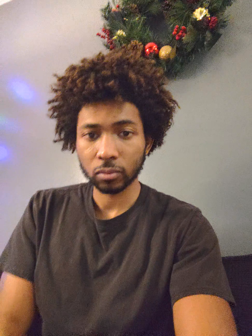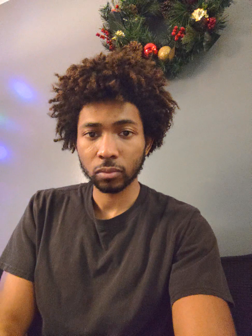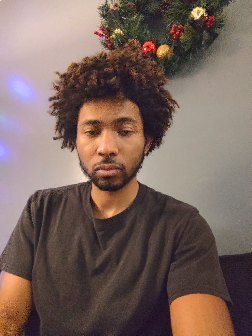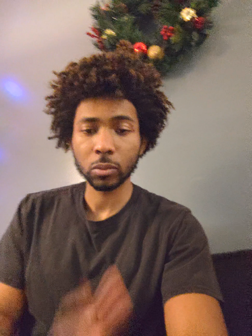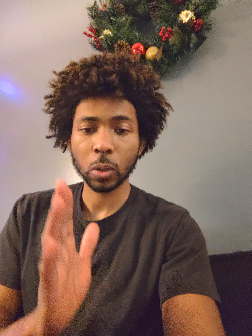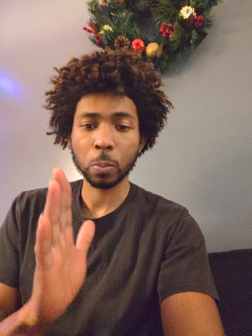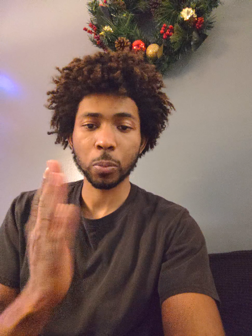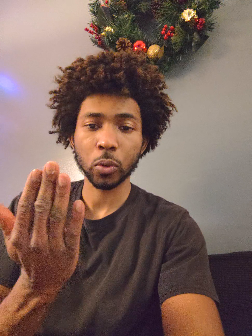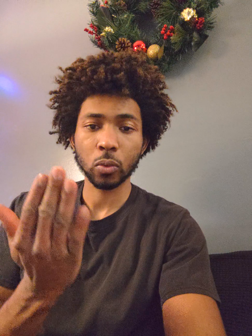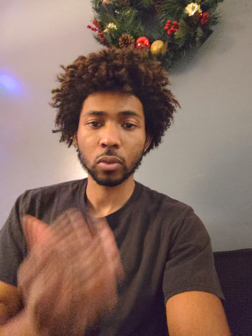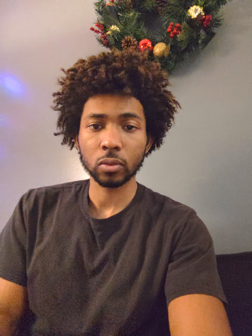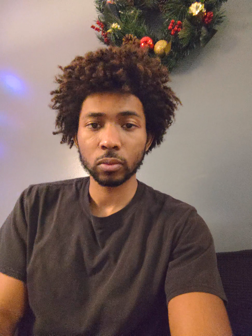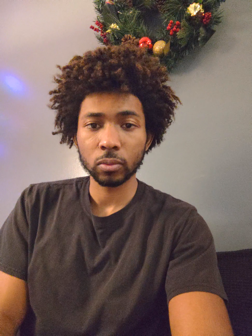book